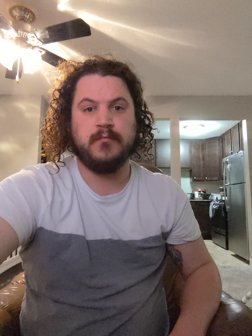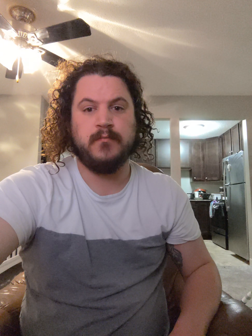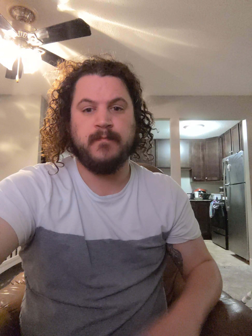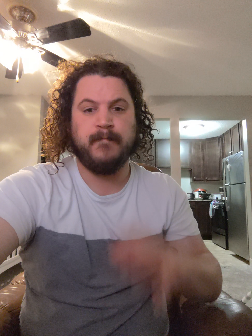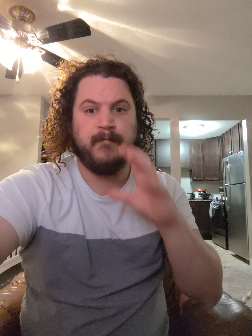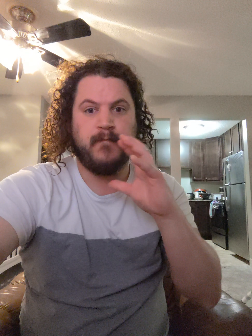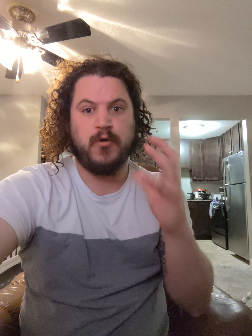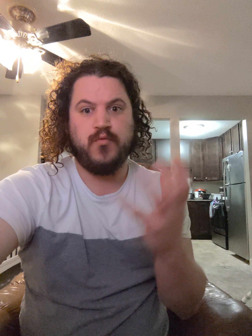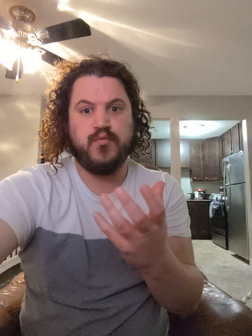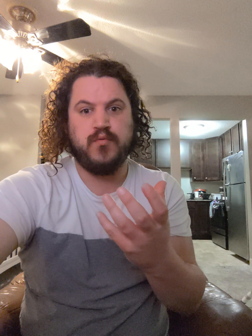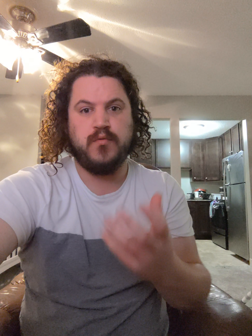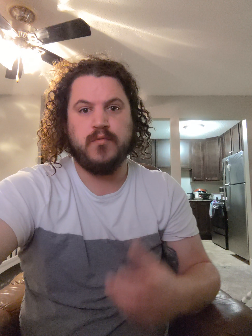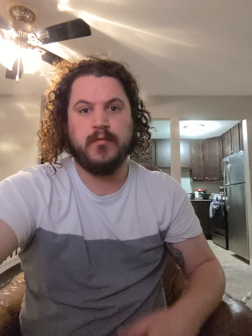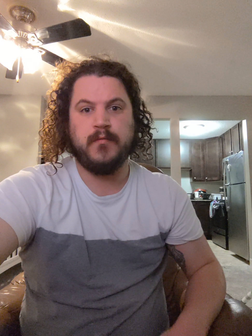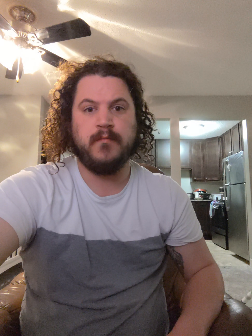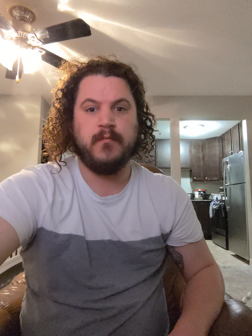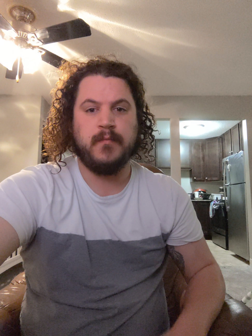balloon